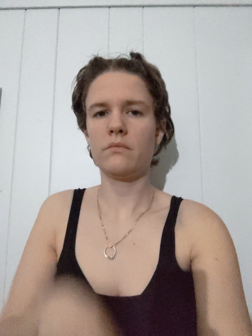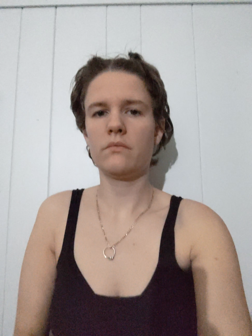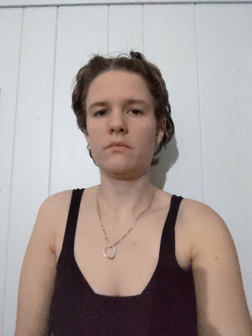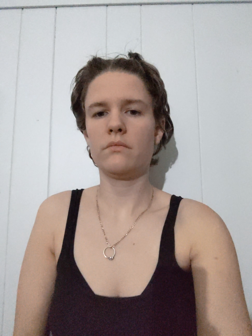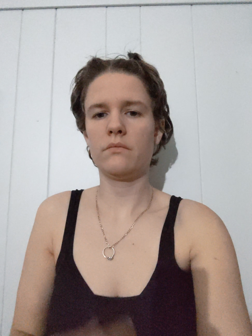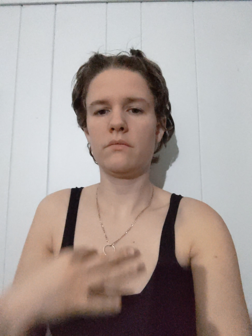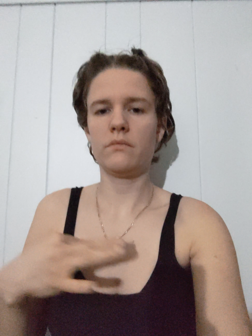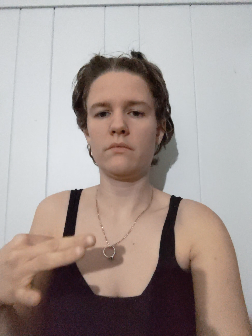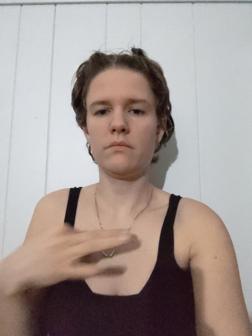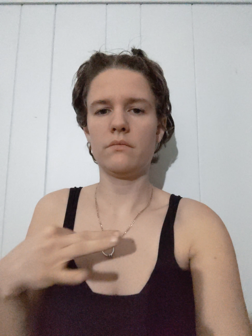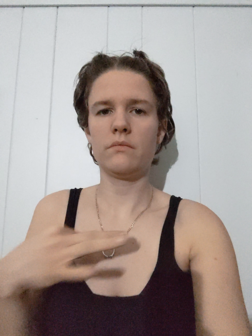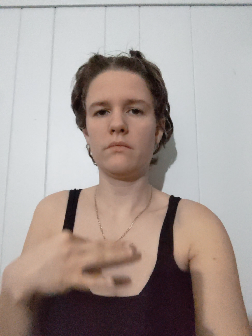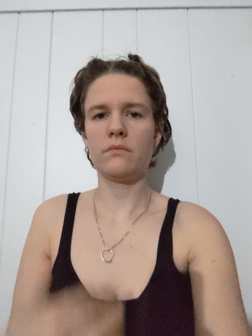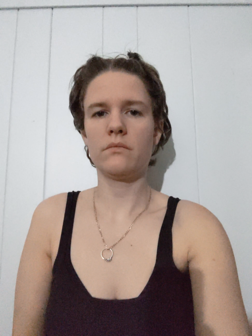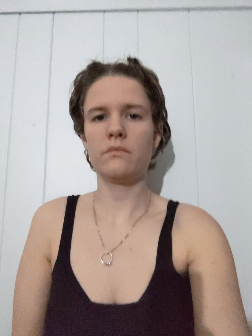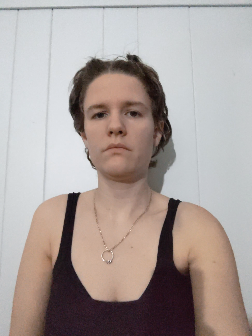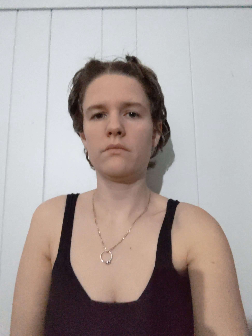shirt